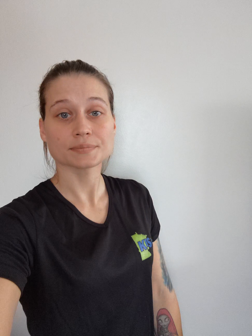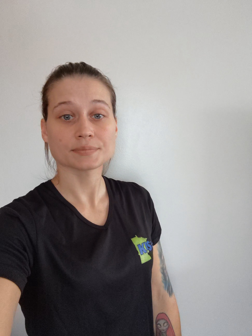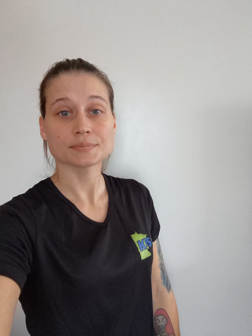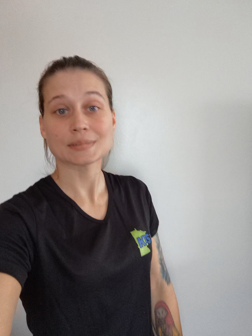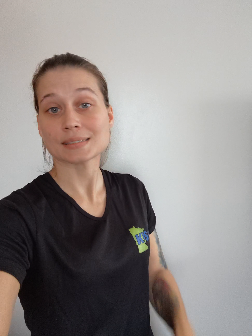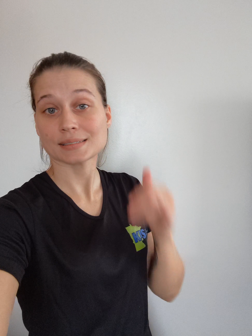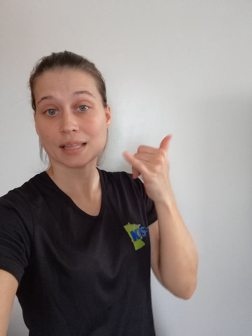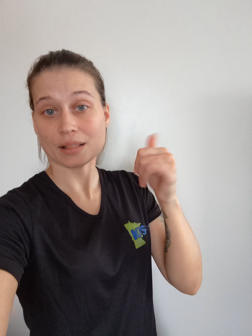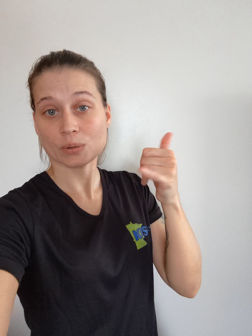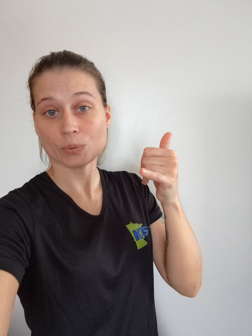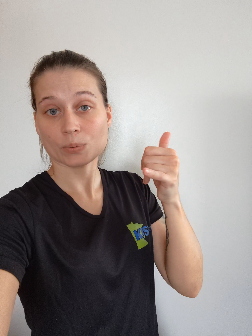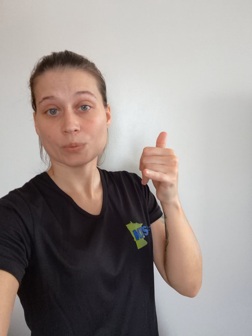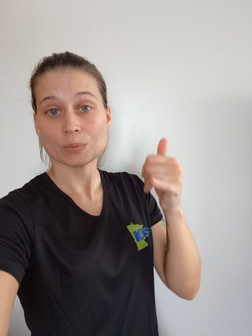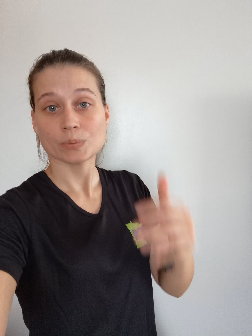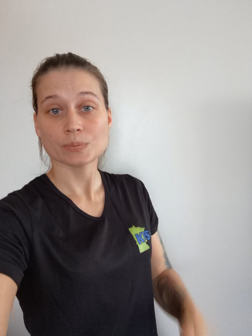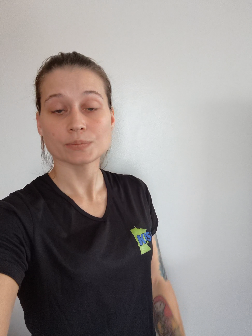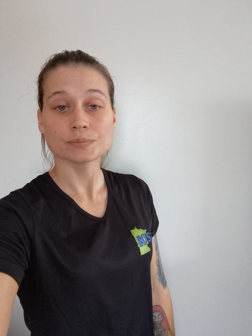yellow